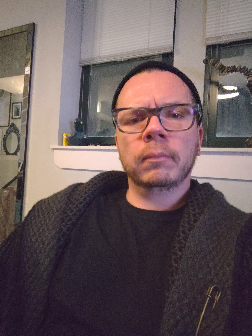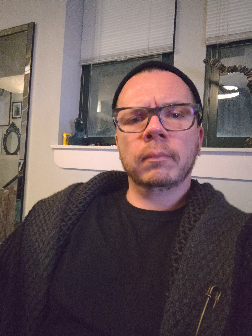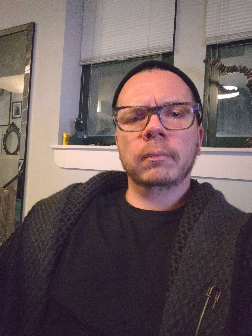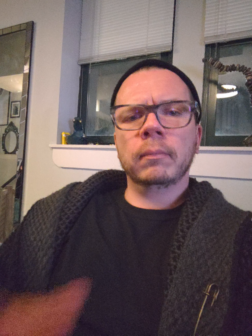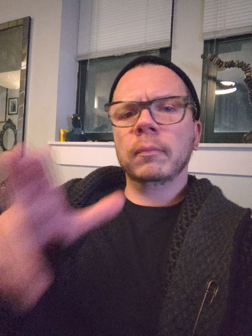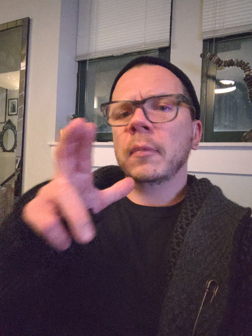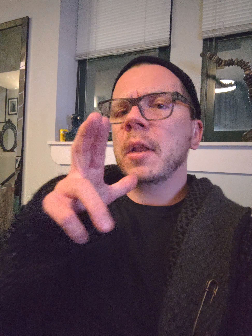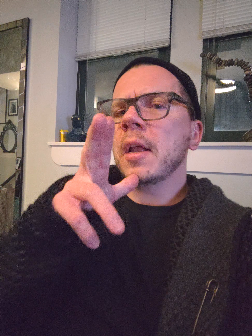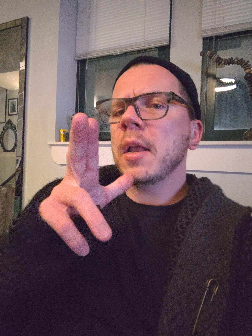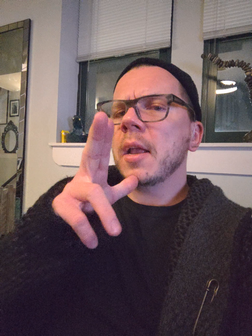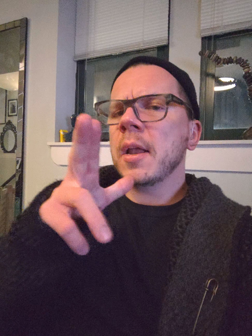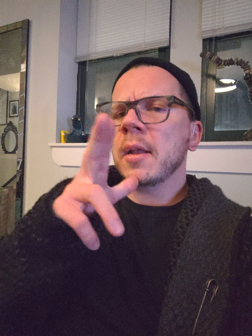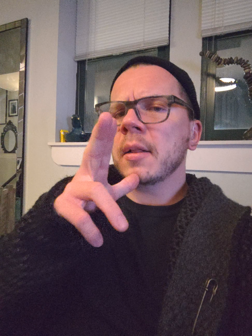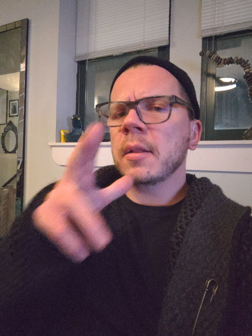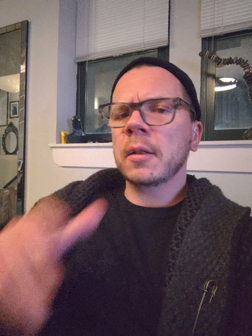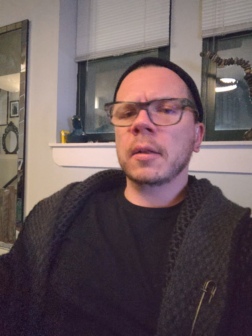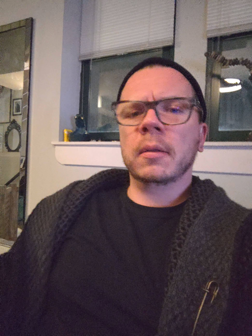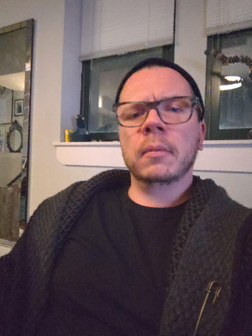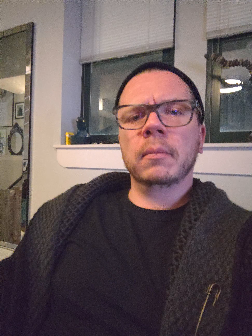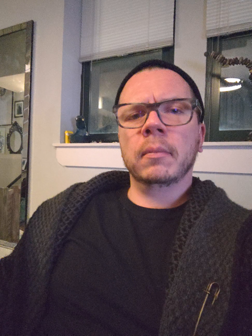hen